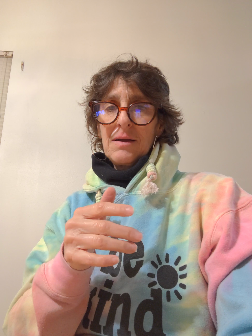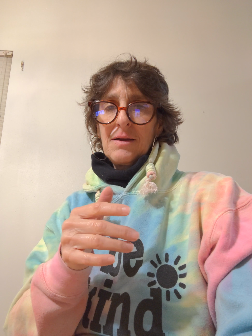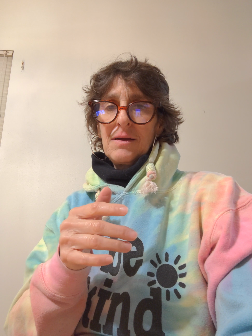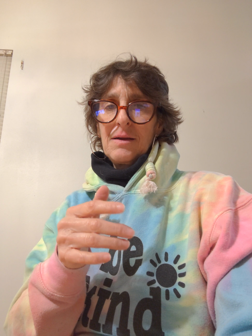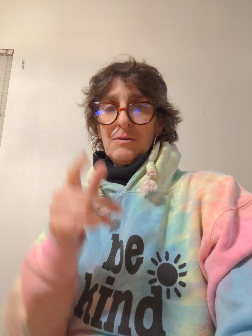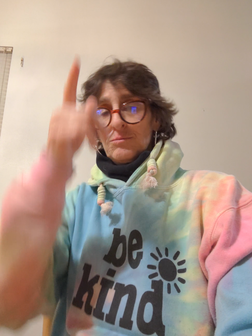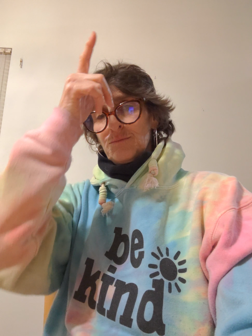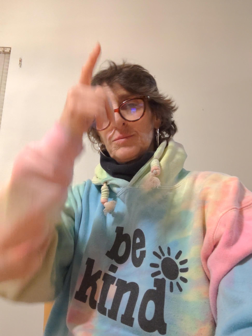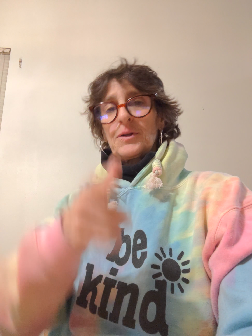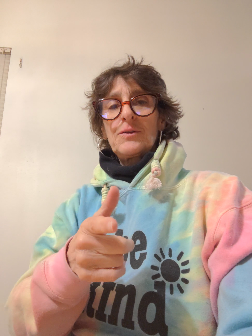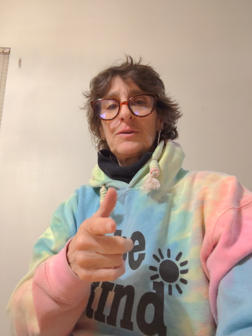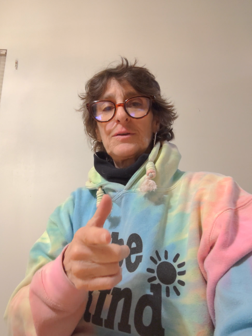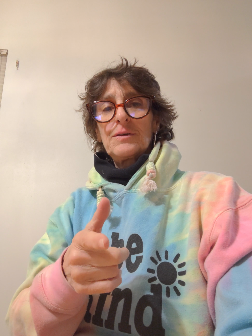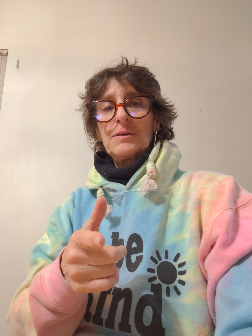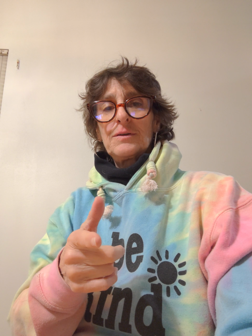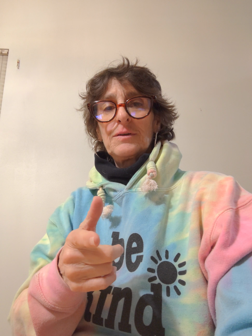brother